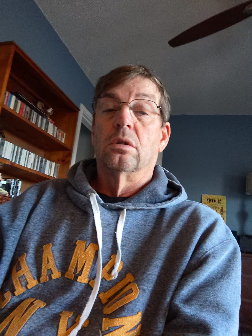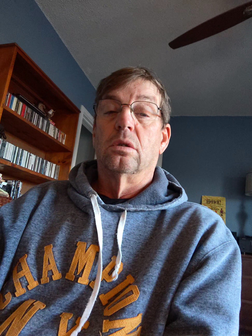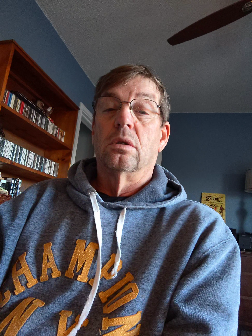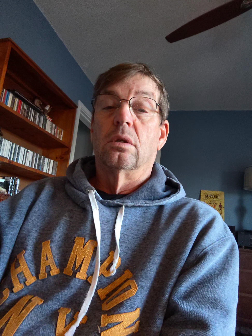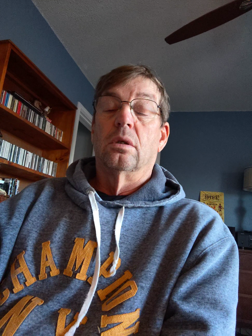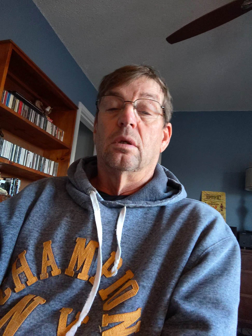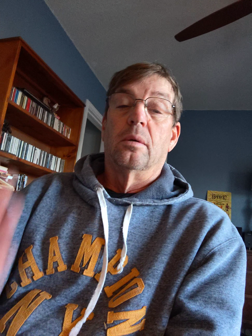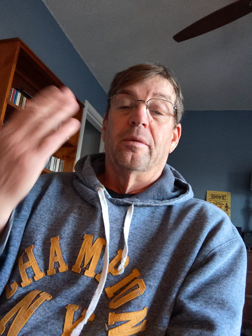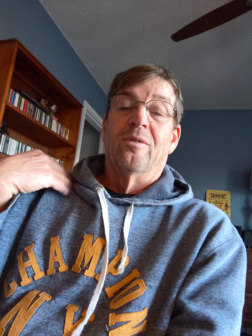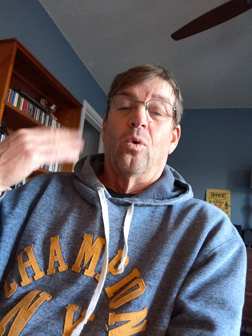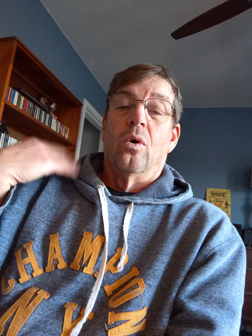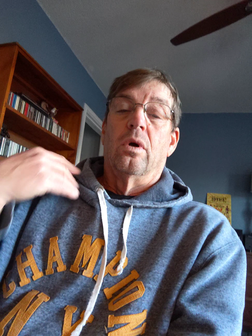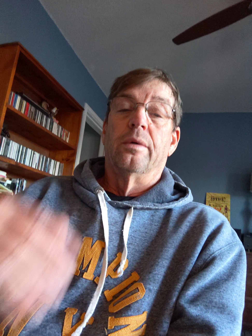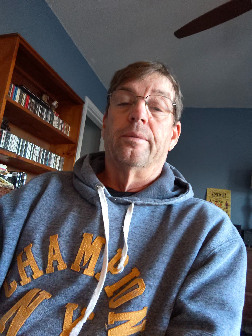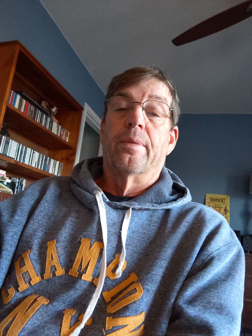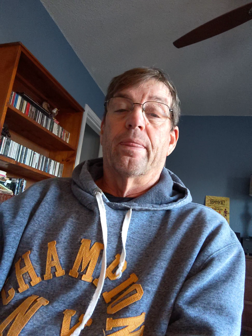before